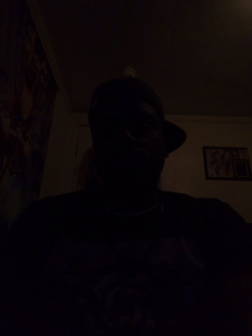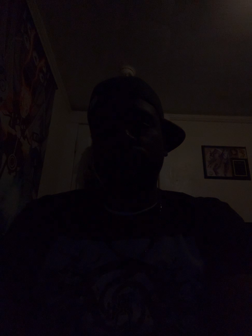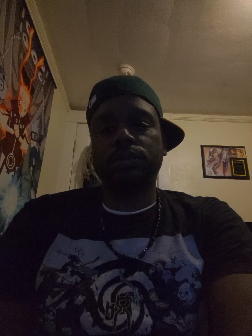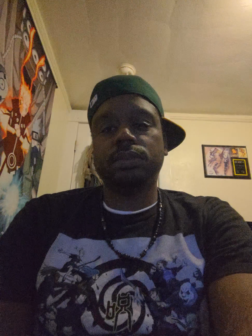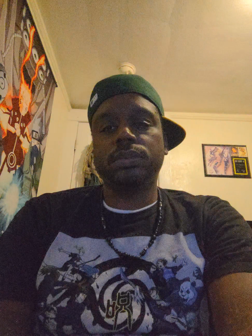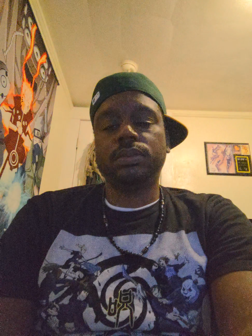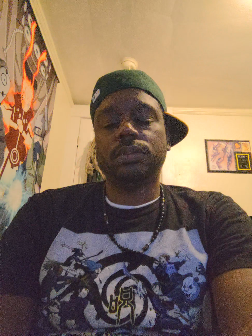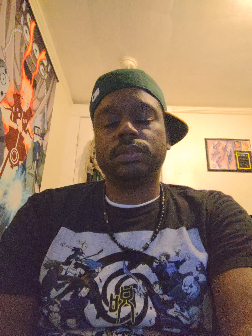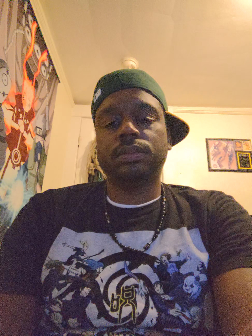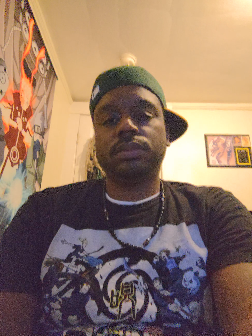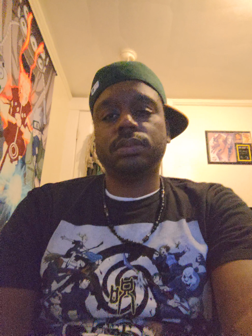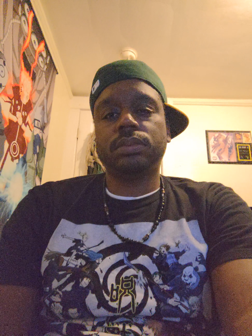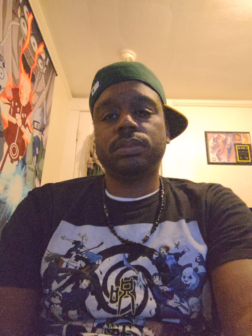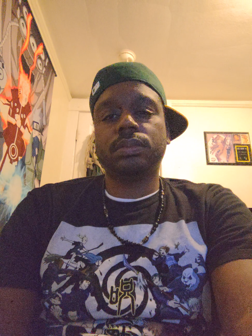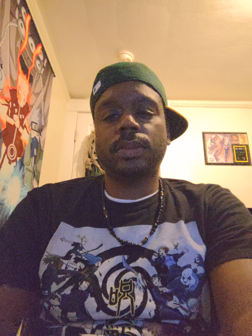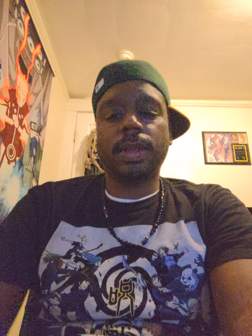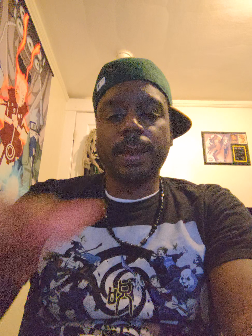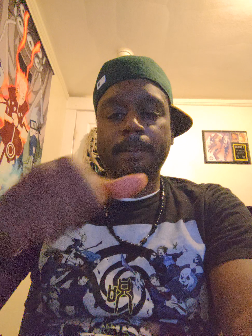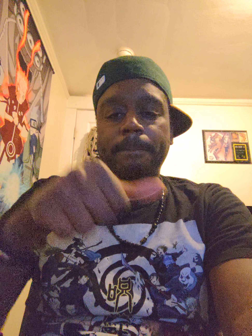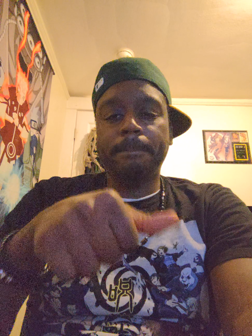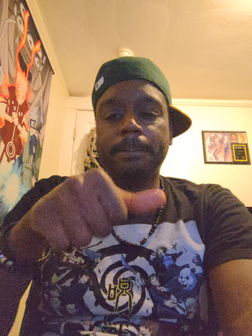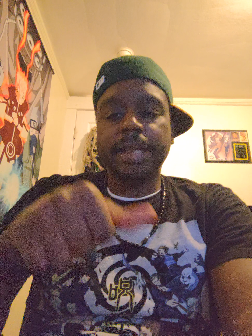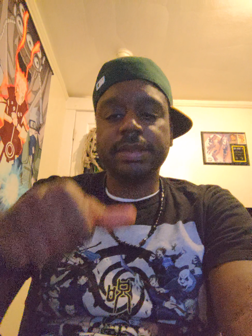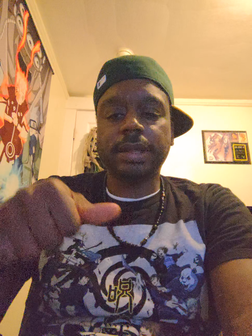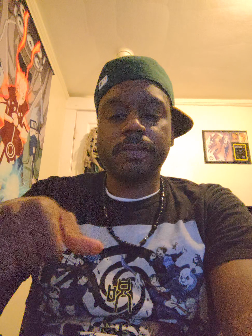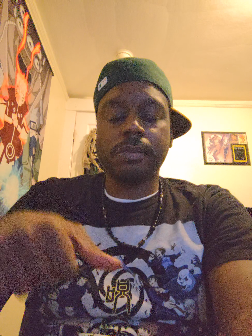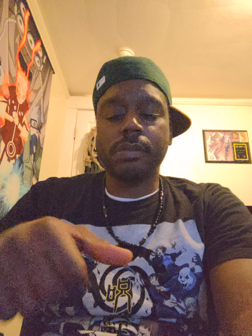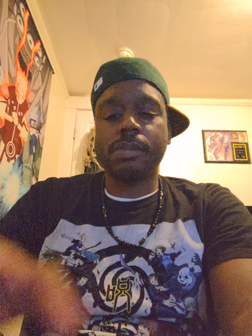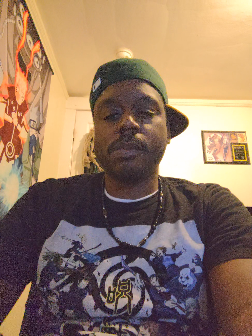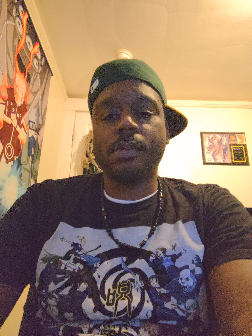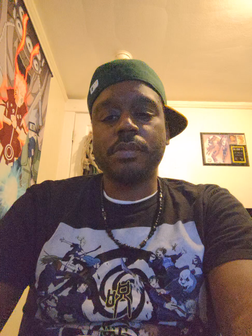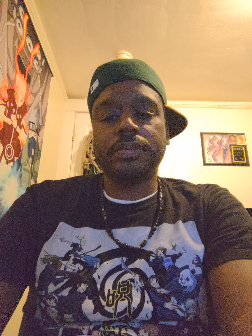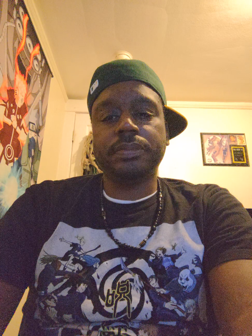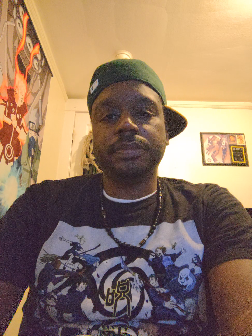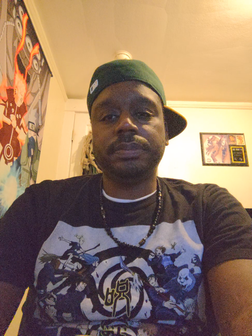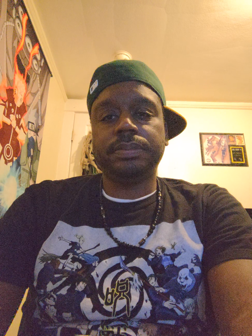puzzle